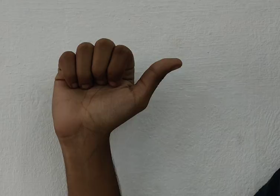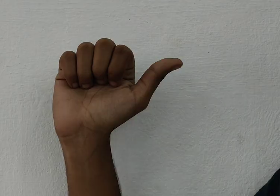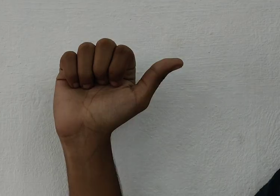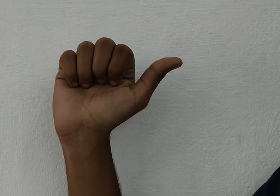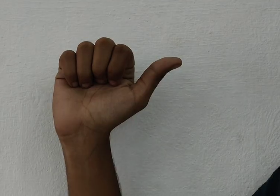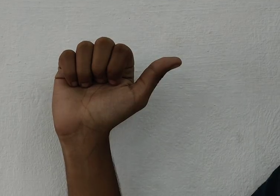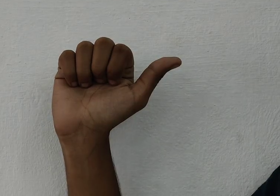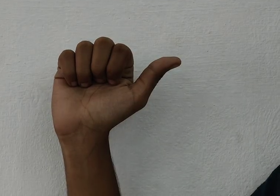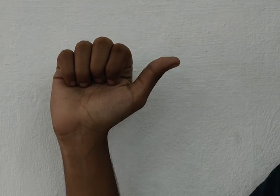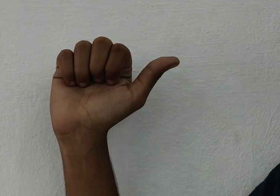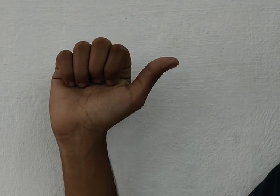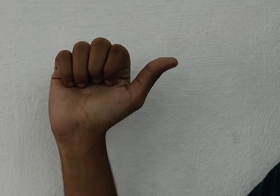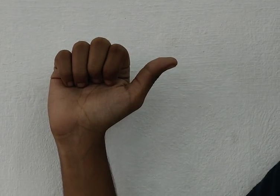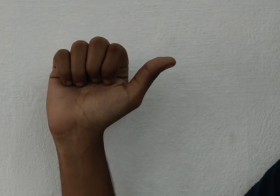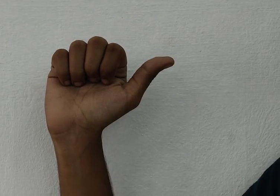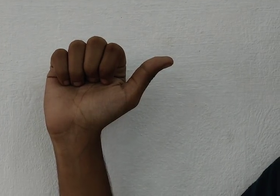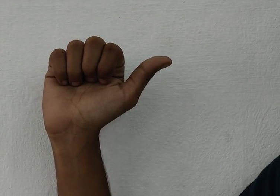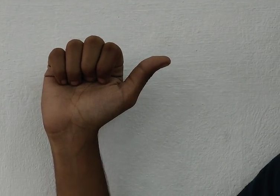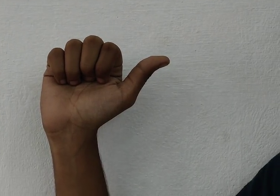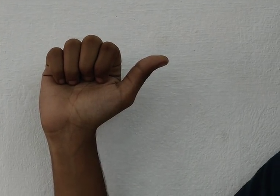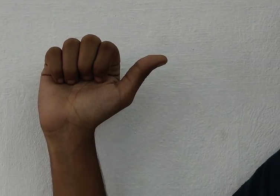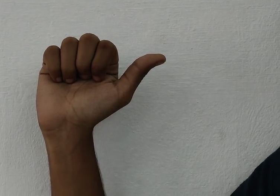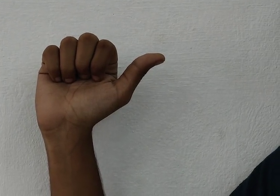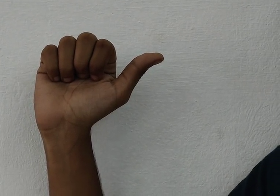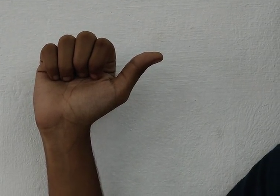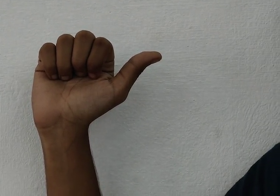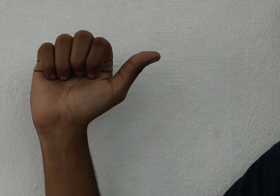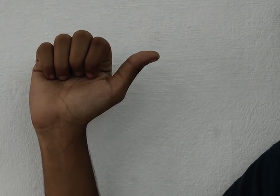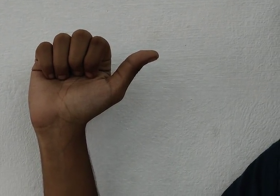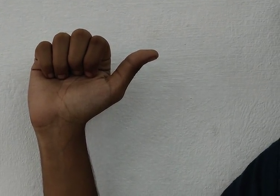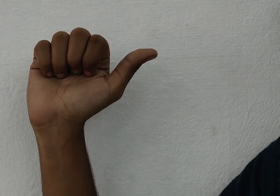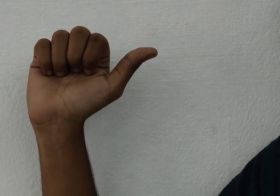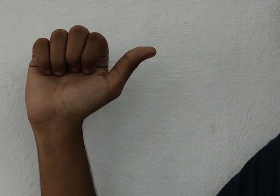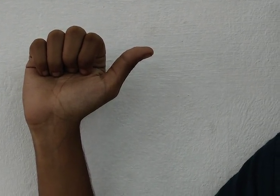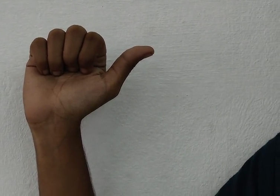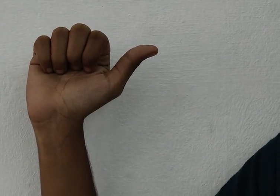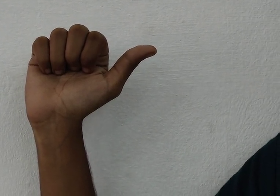എ